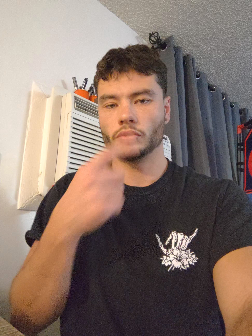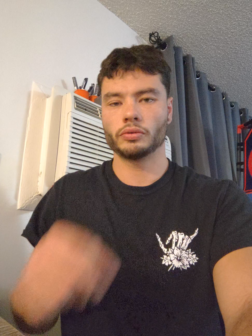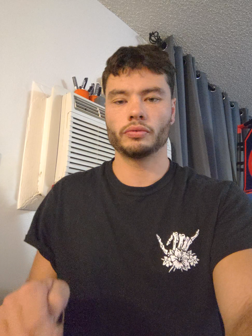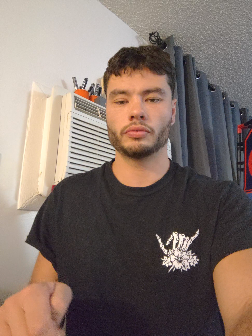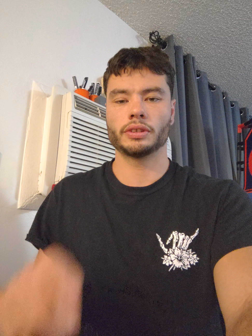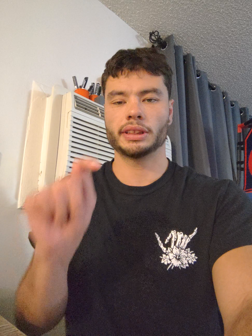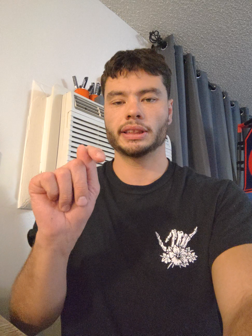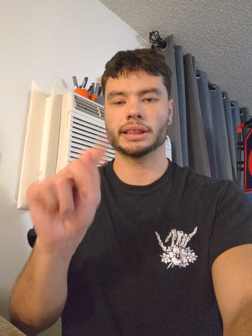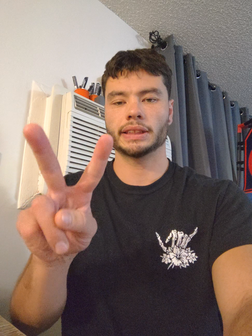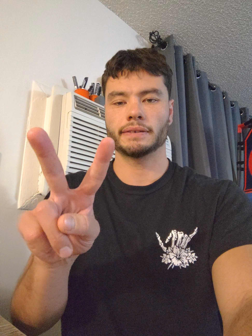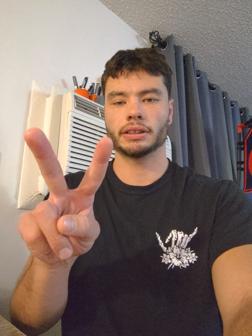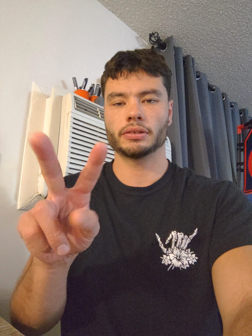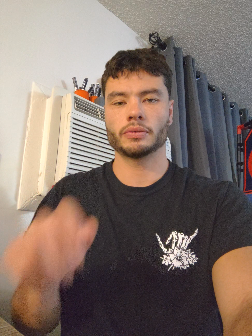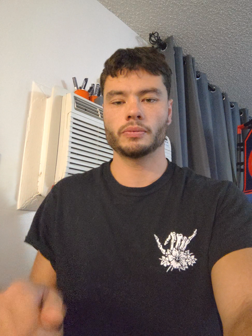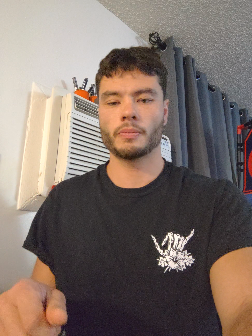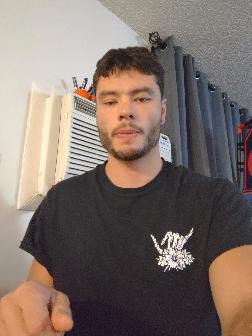TV